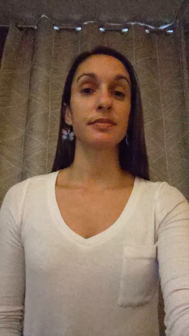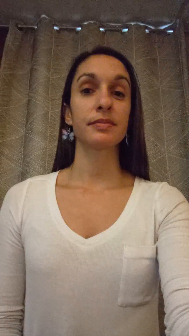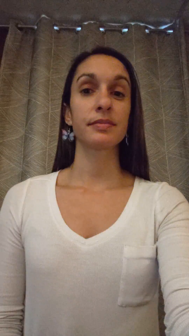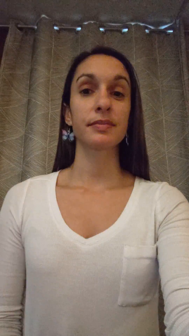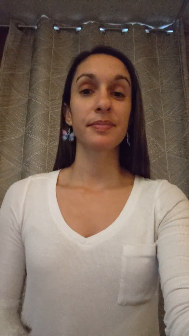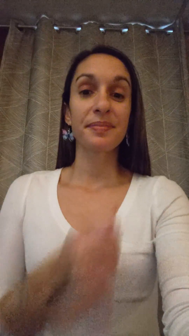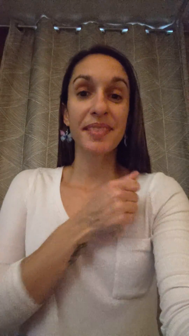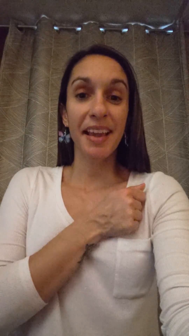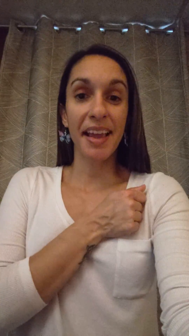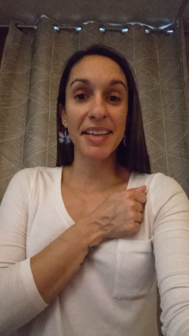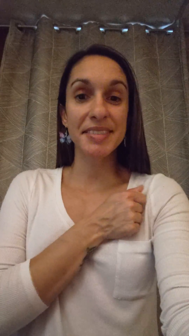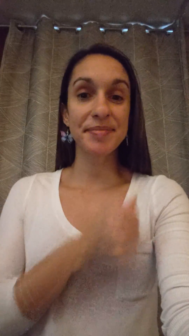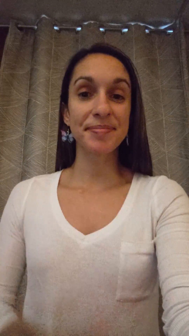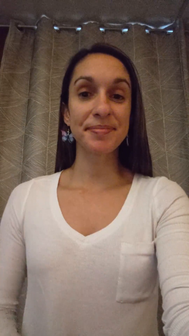hug